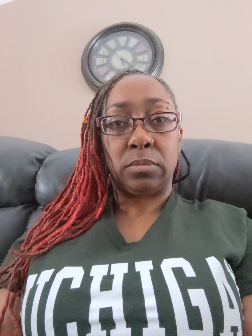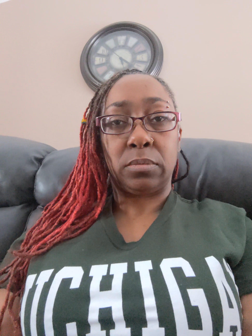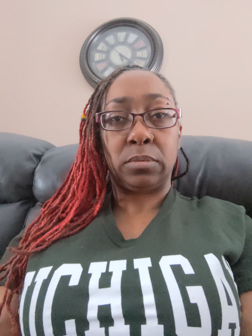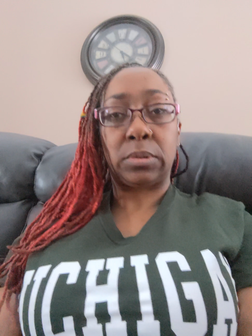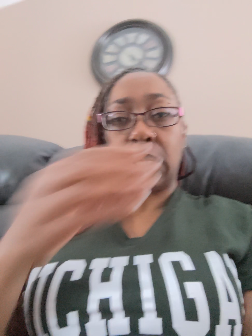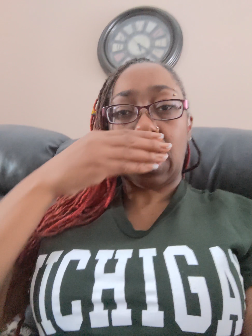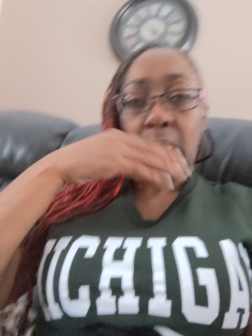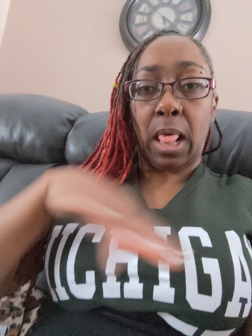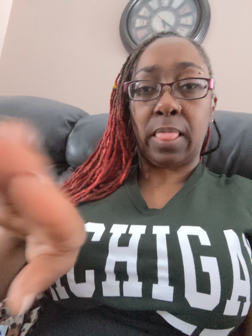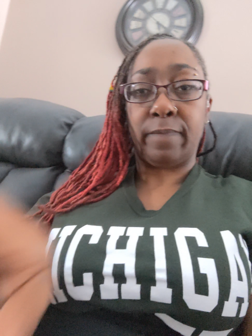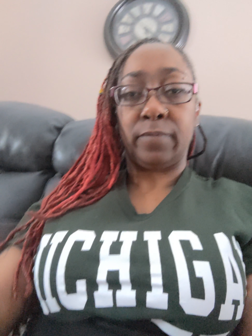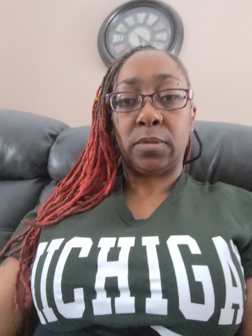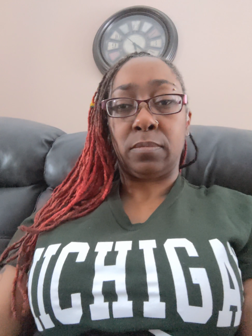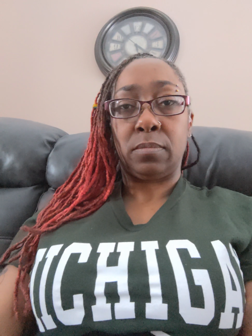elephant